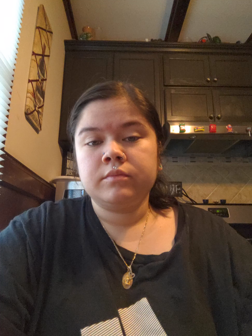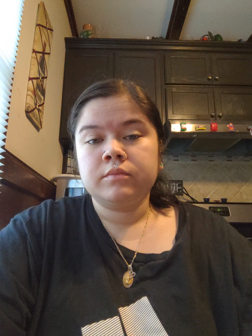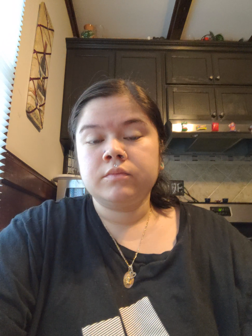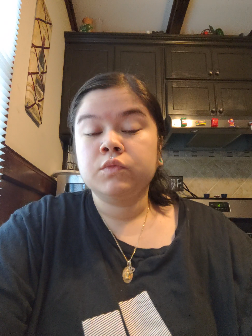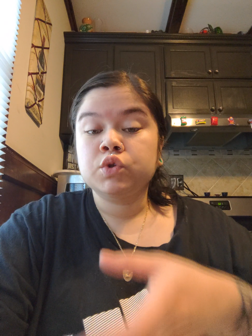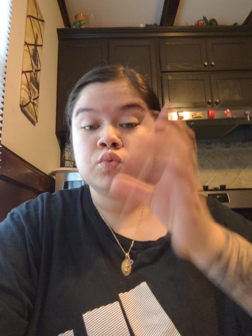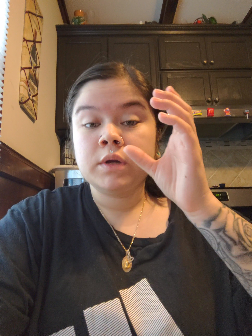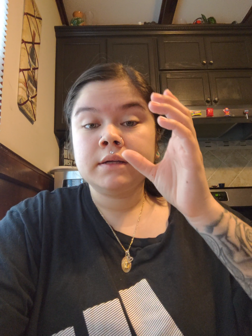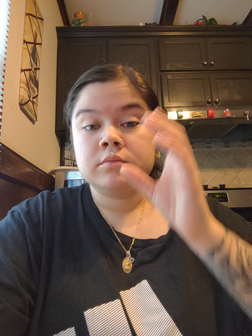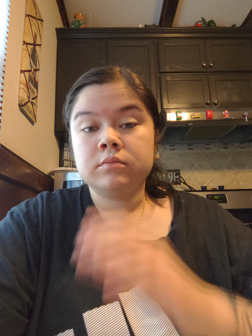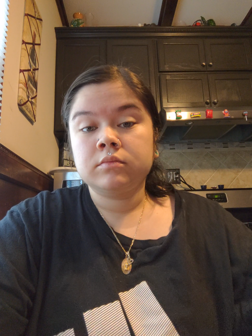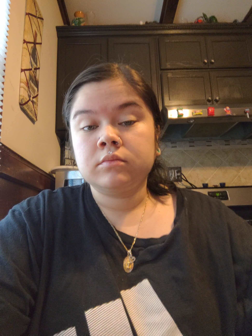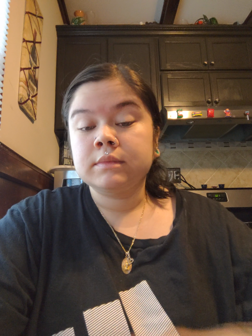drink